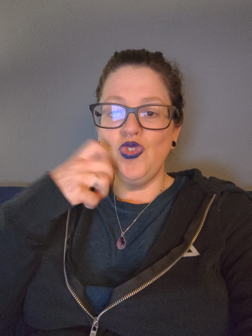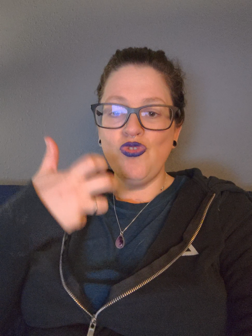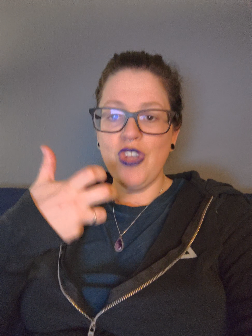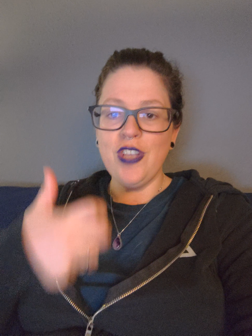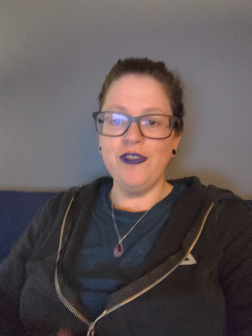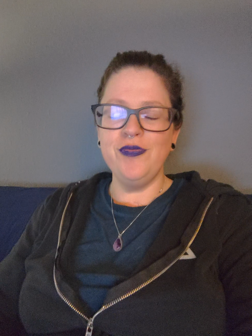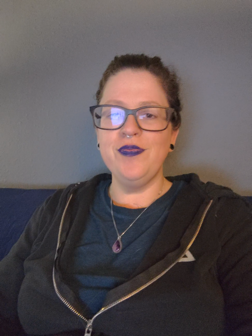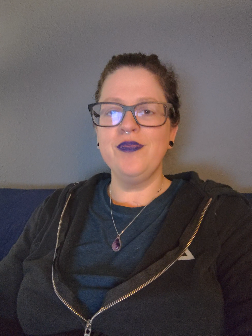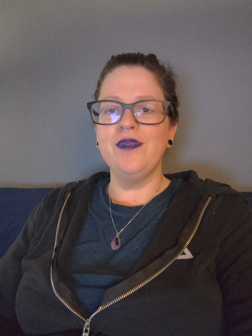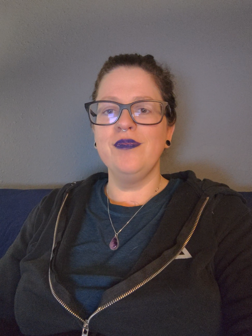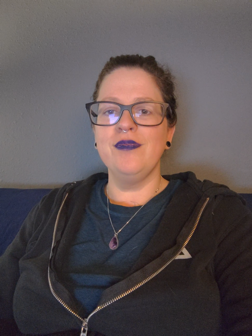dryer